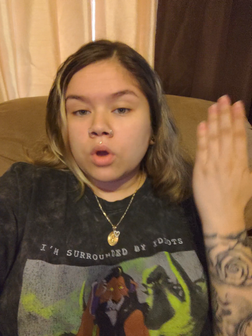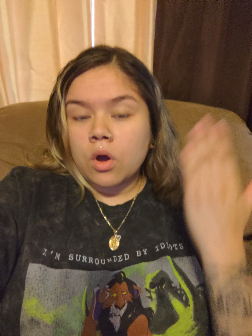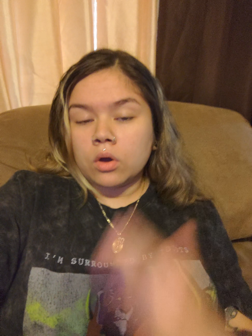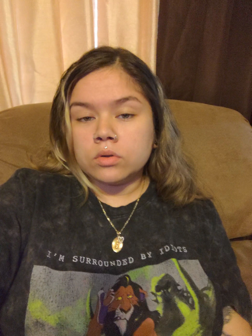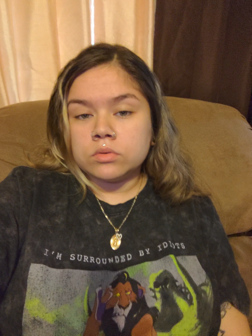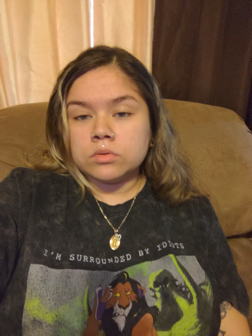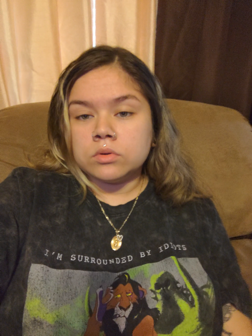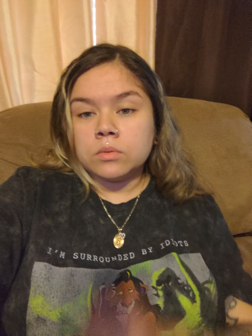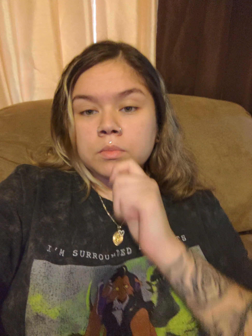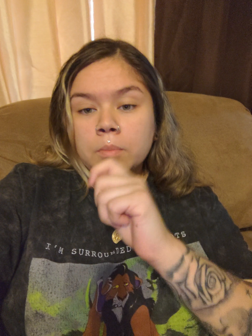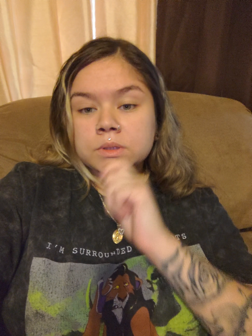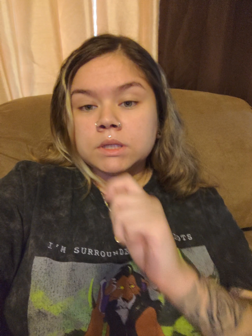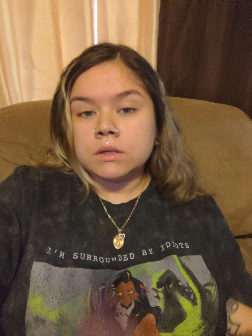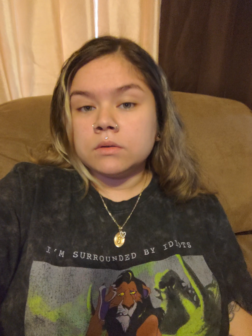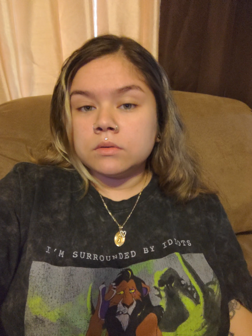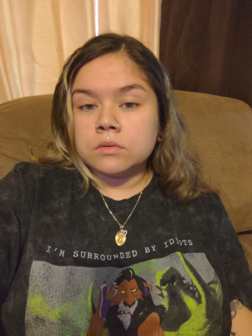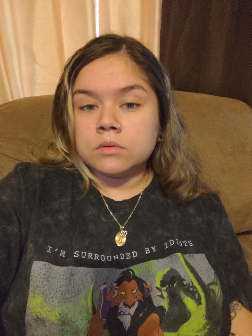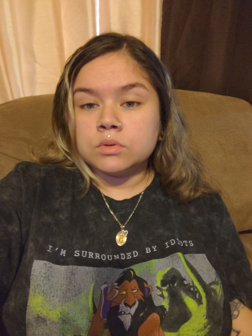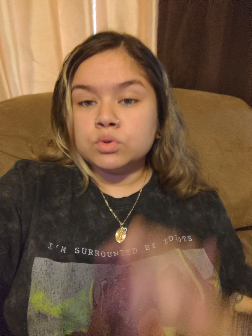popsicle